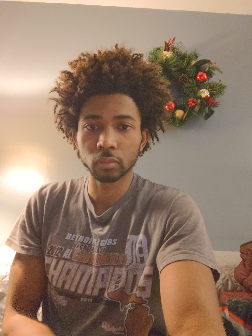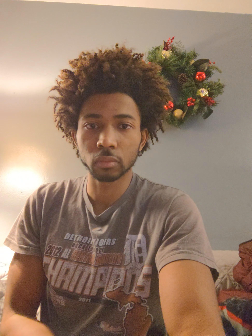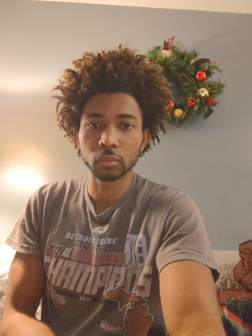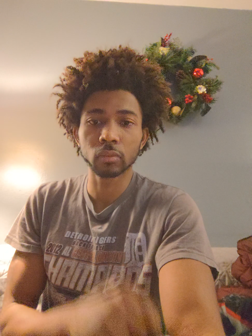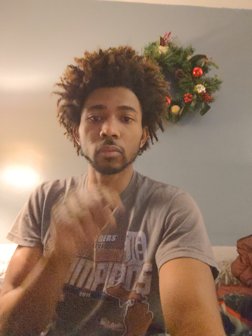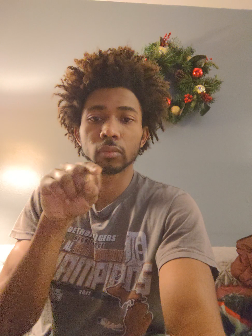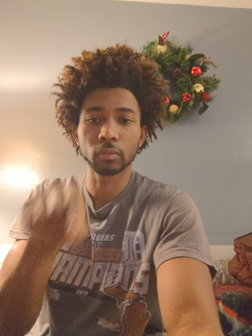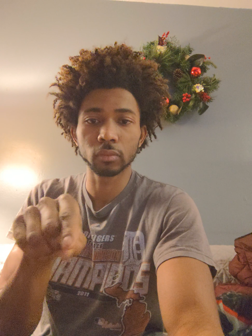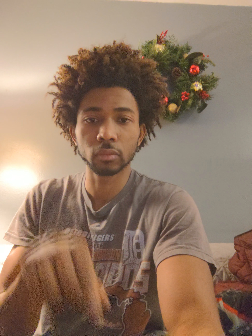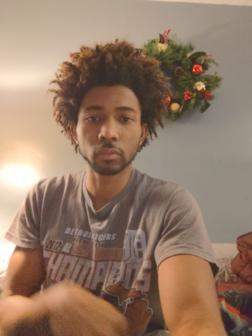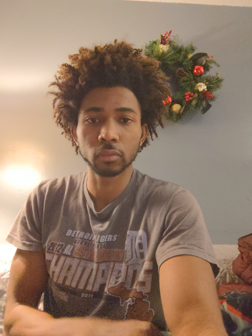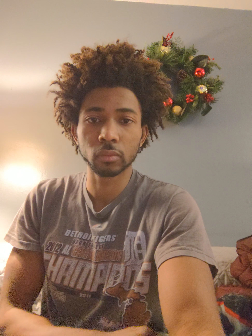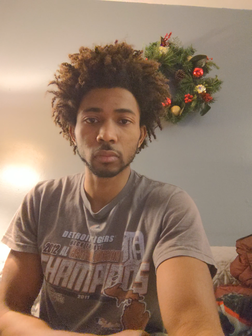there